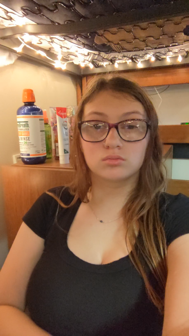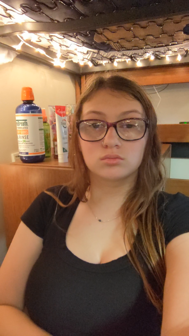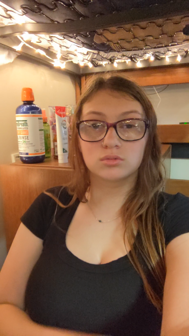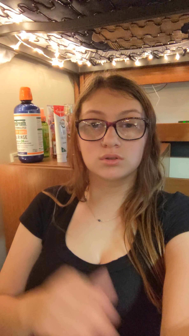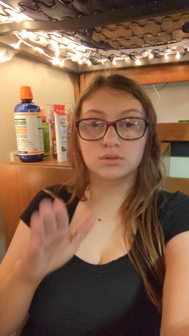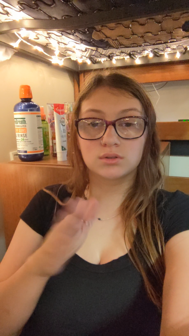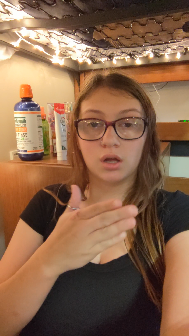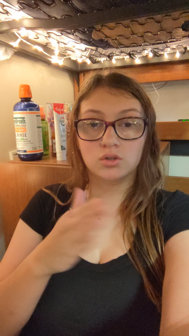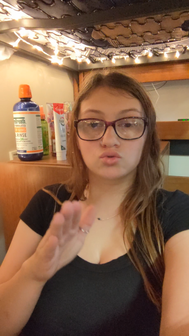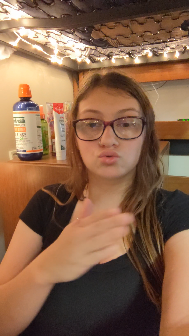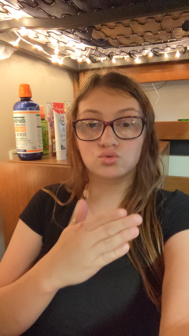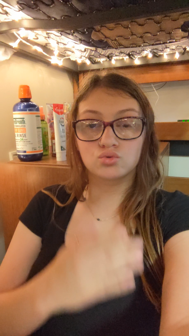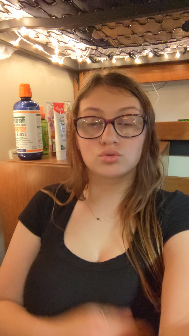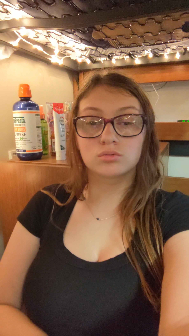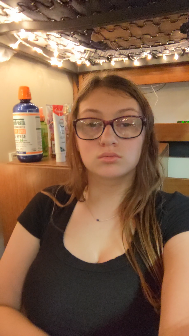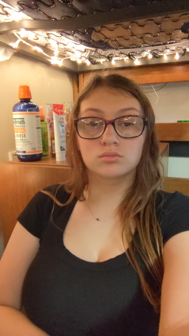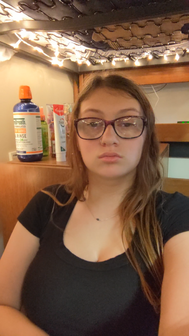share